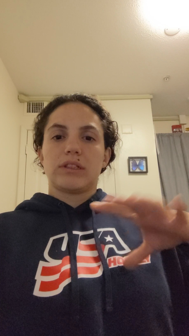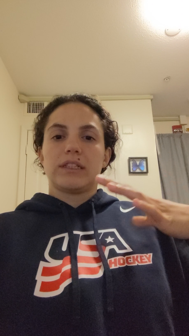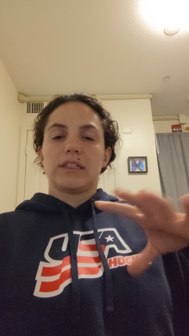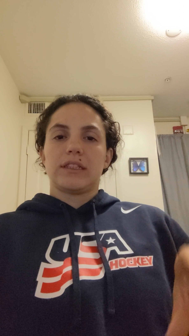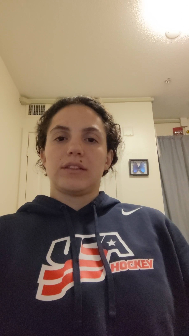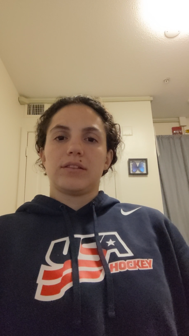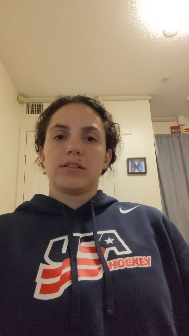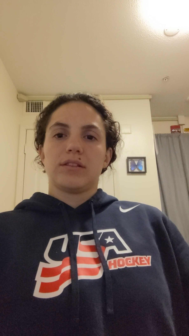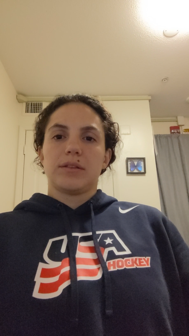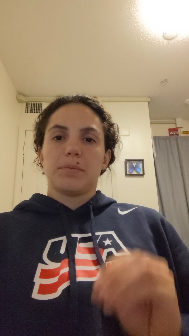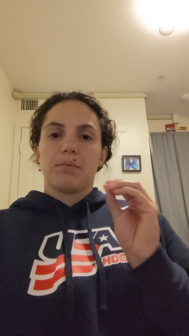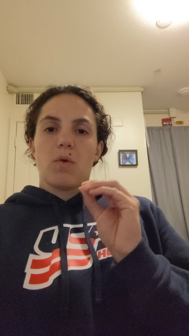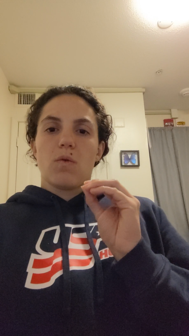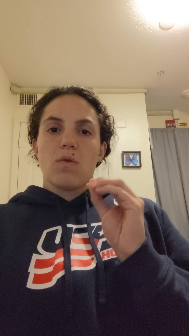more